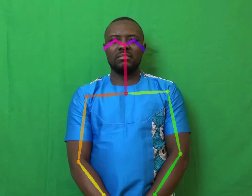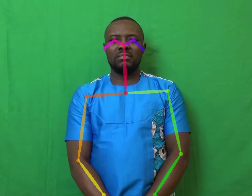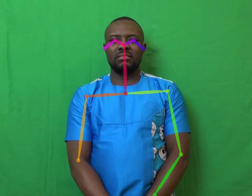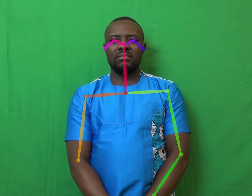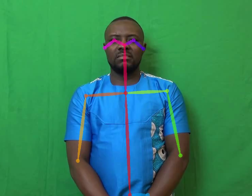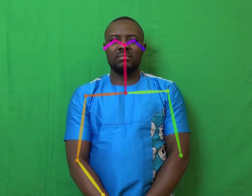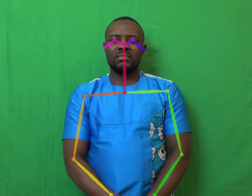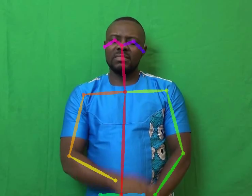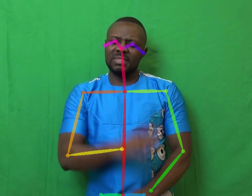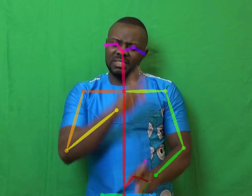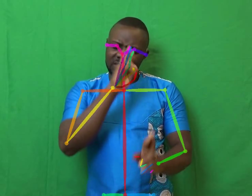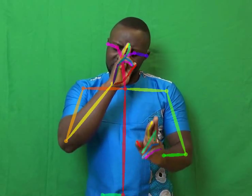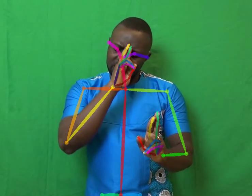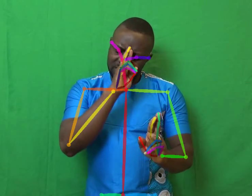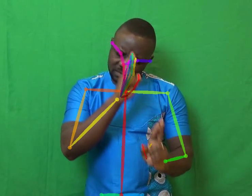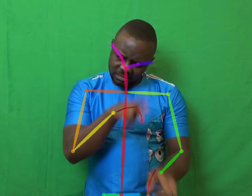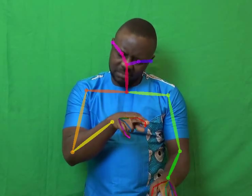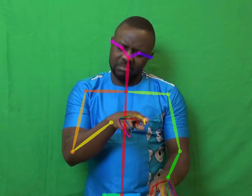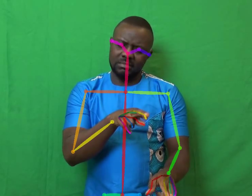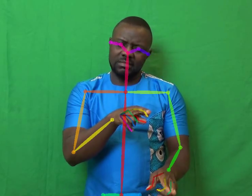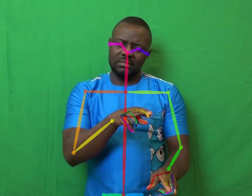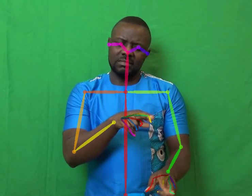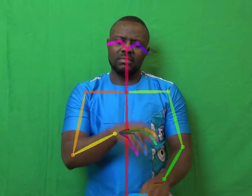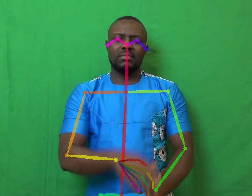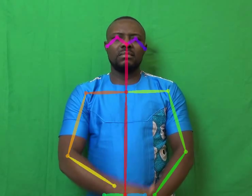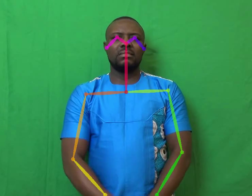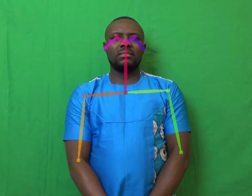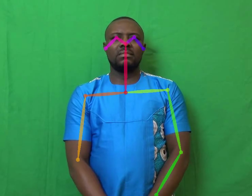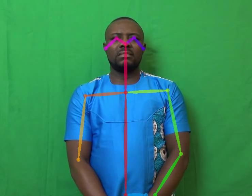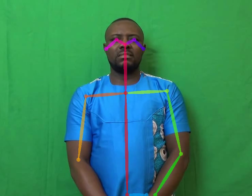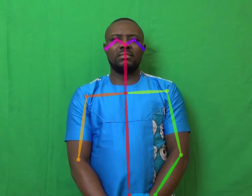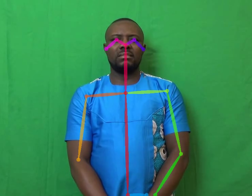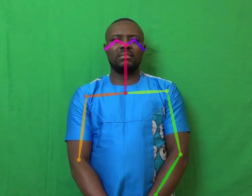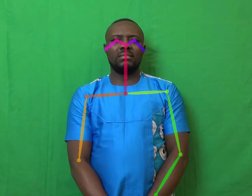respect